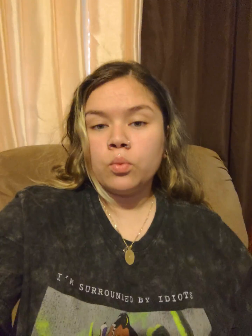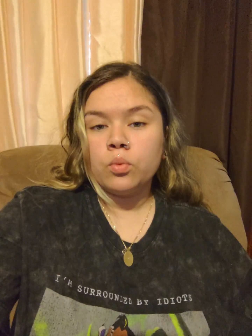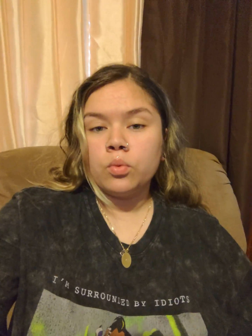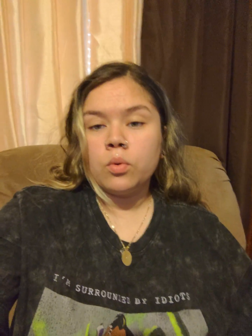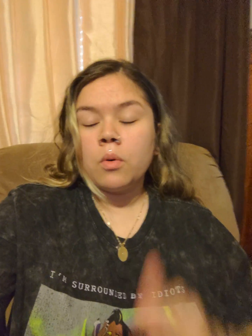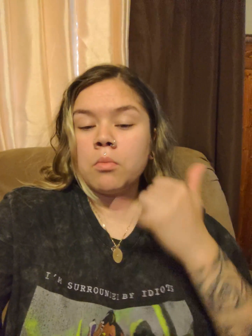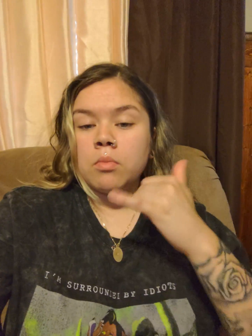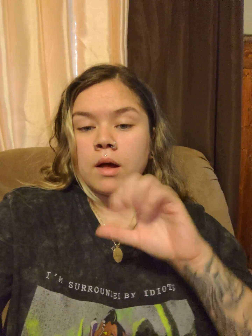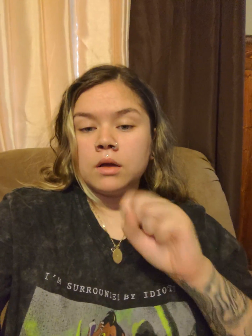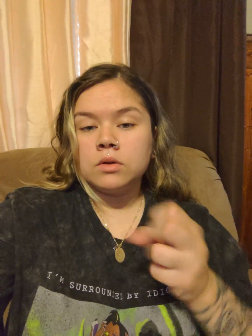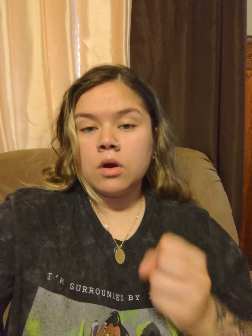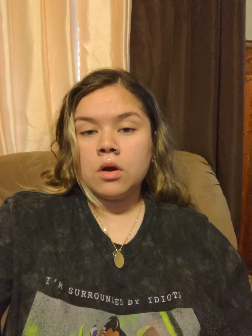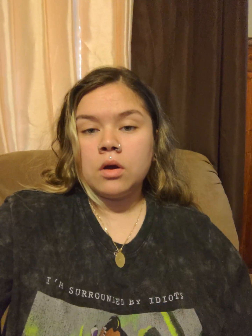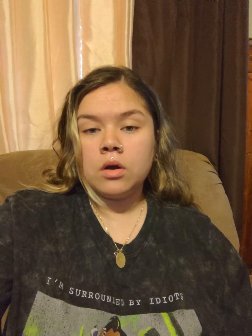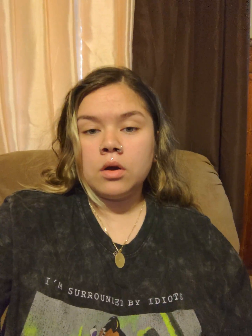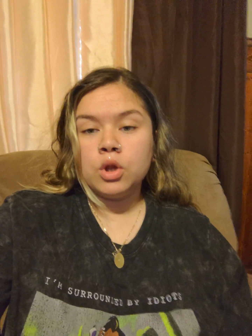play dough